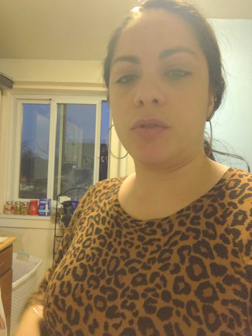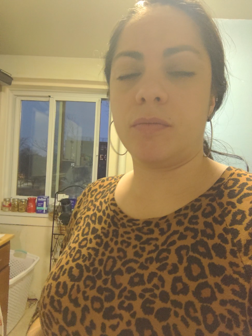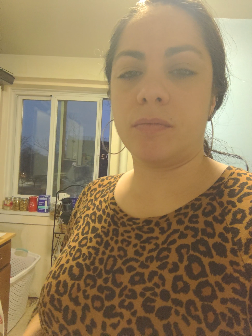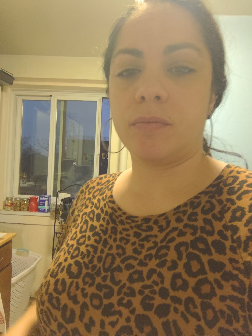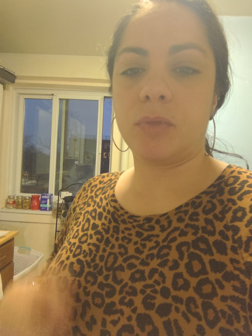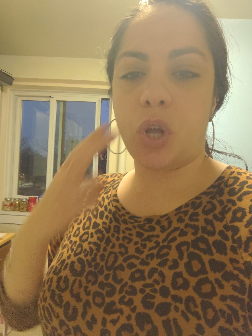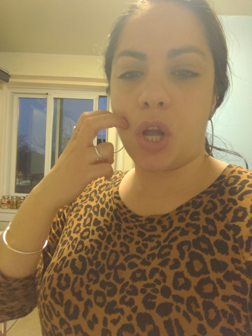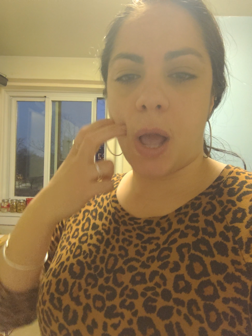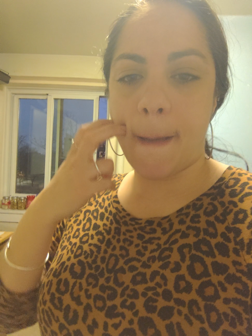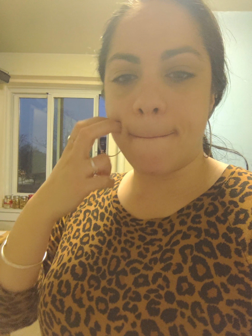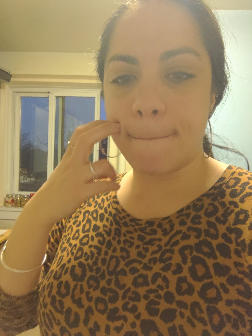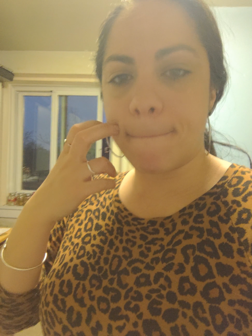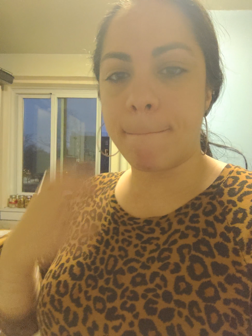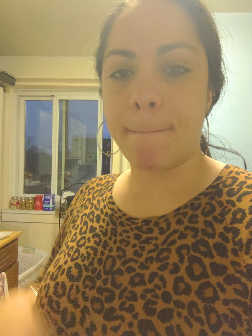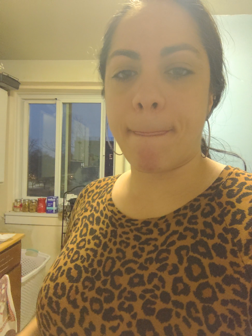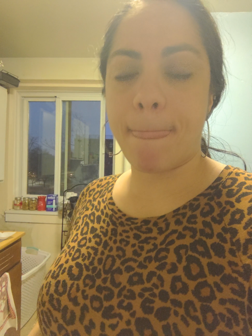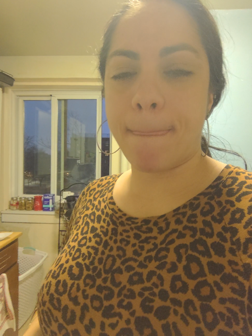gum